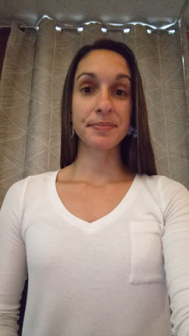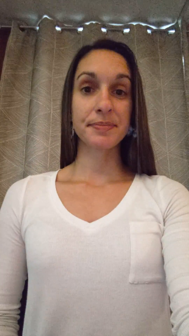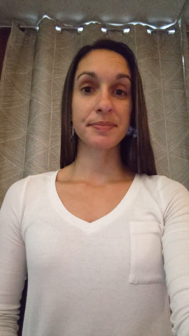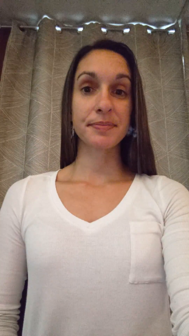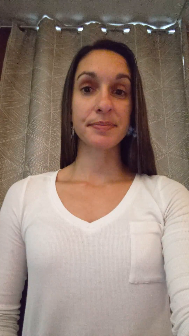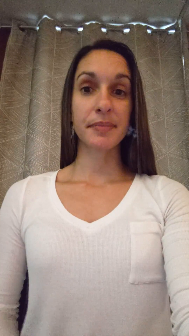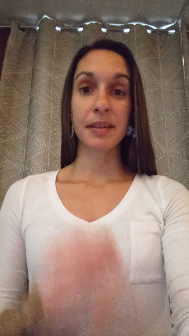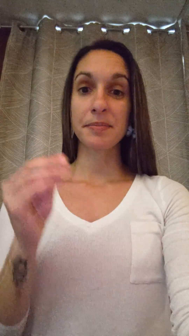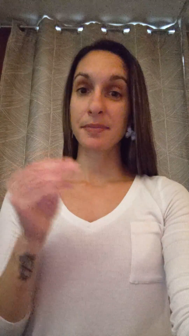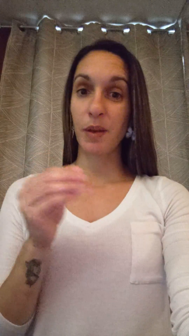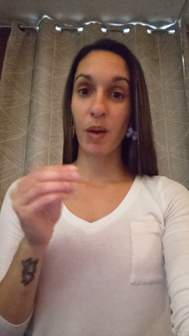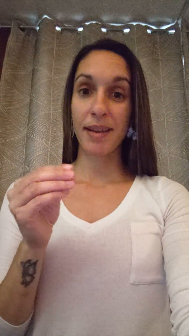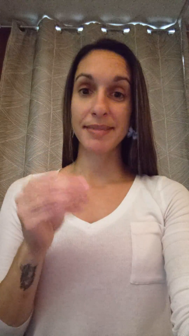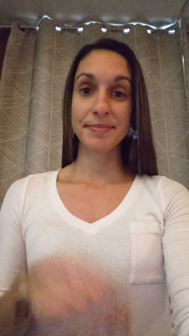more